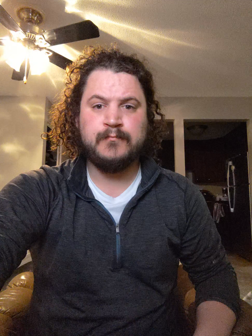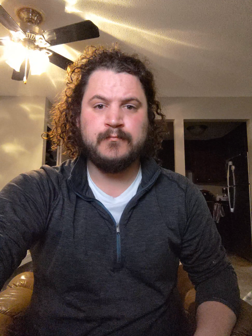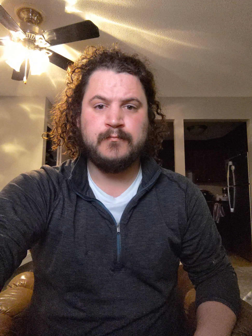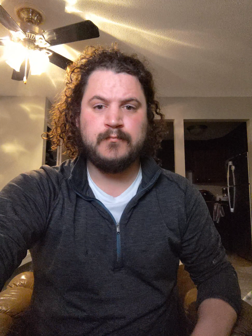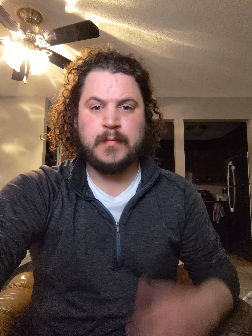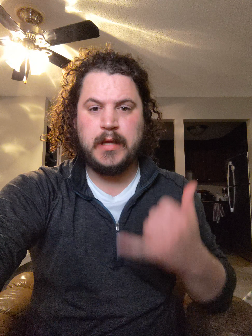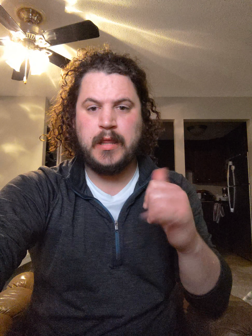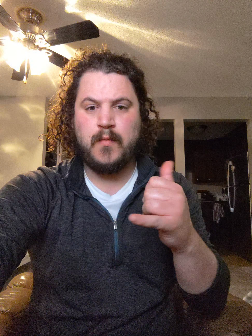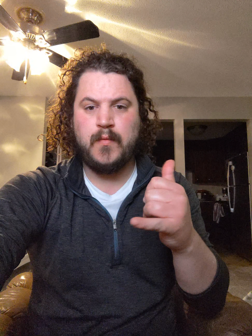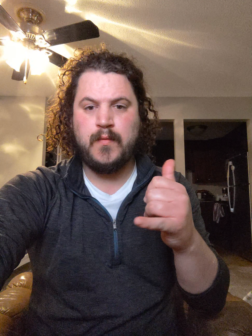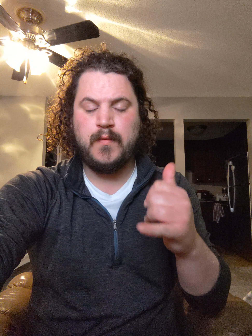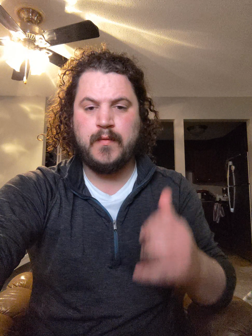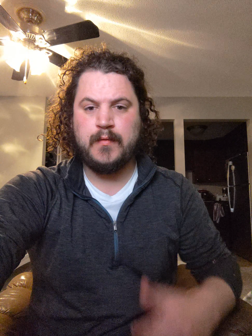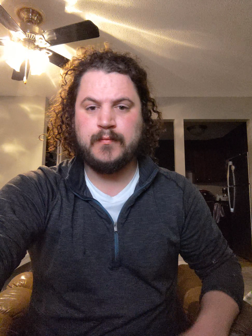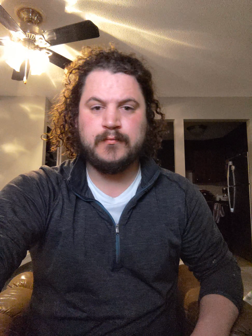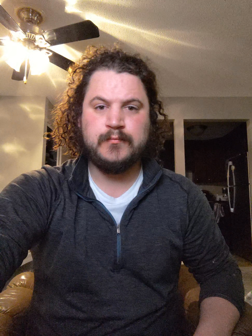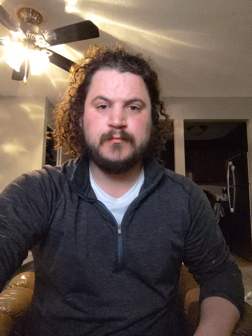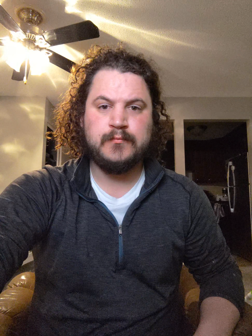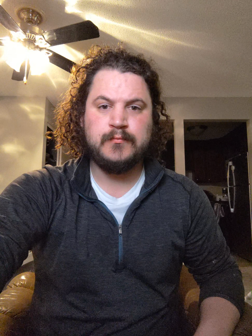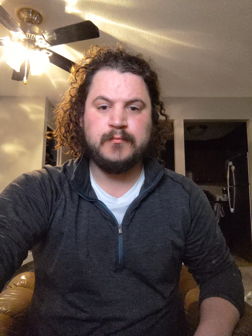yellow